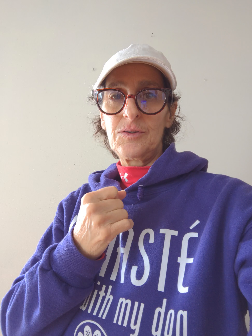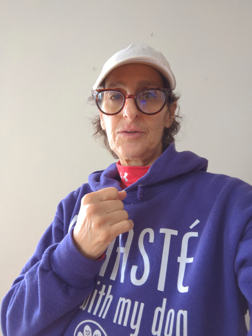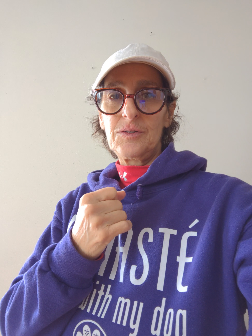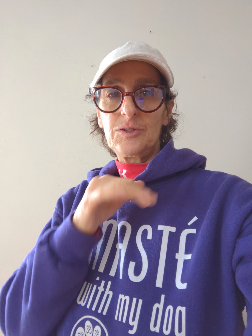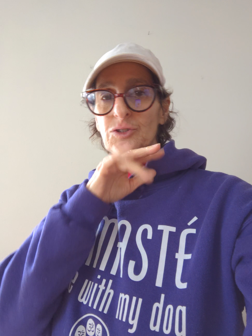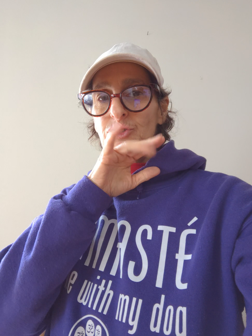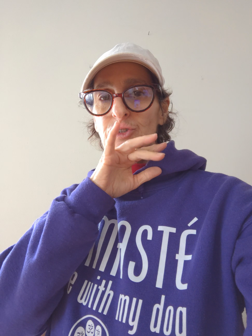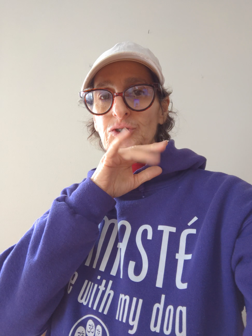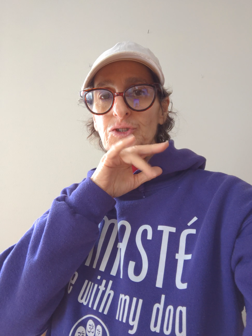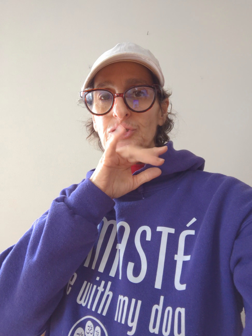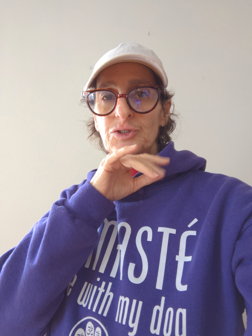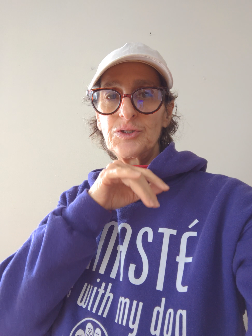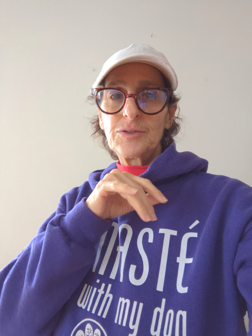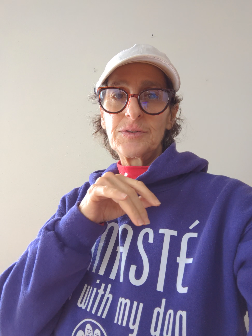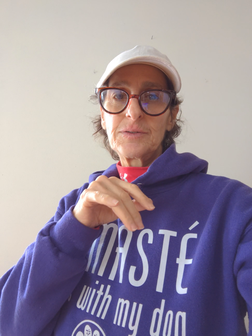dirty